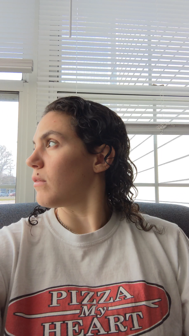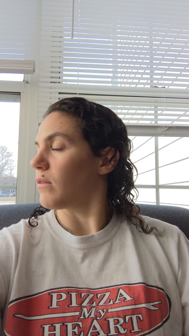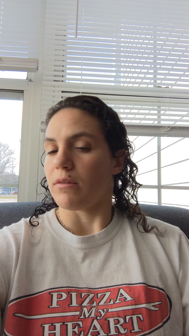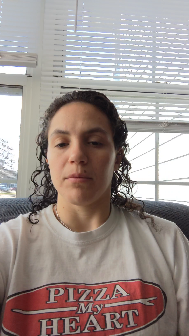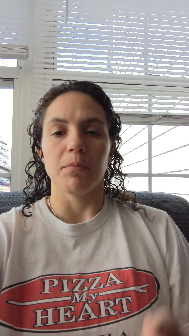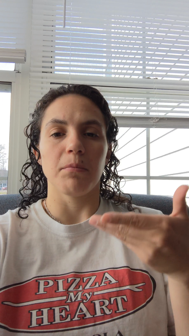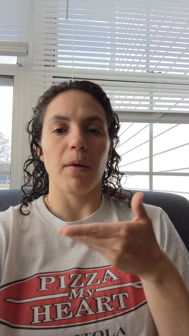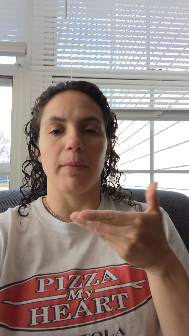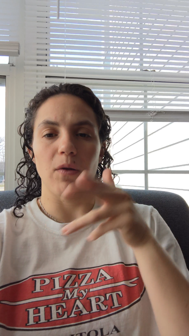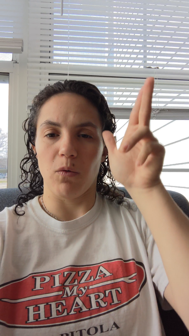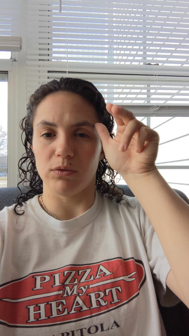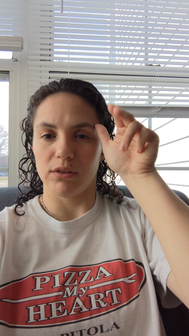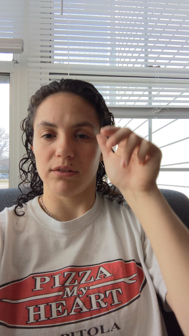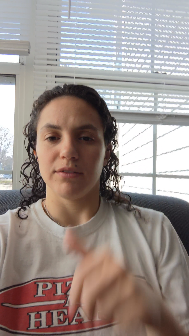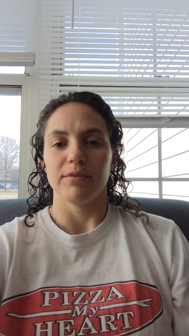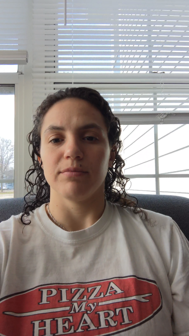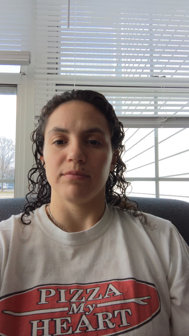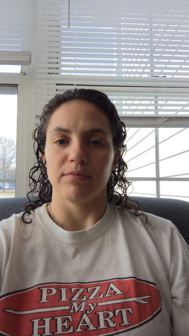pony